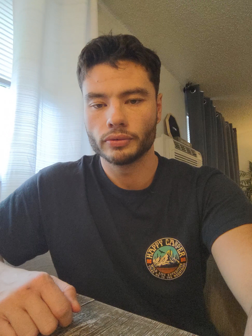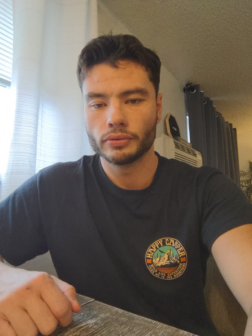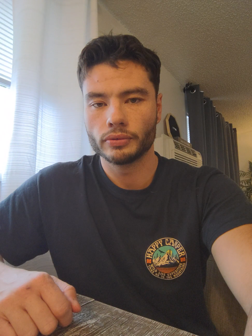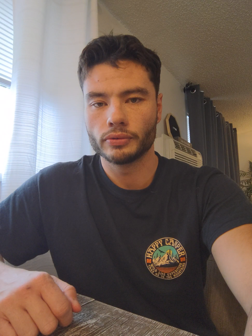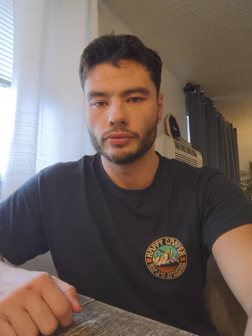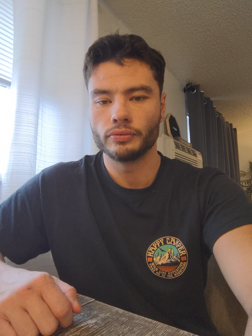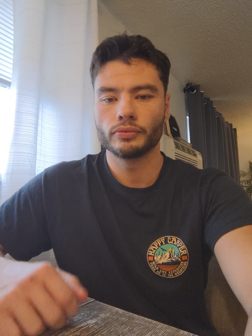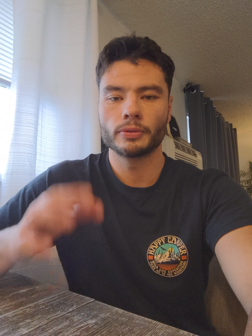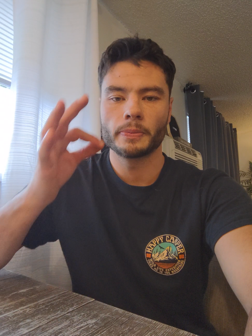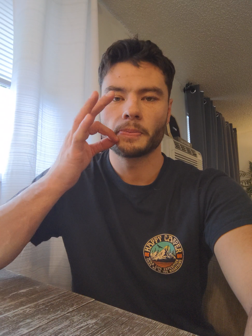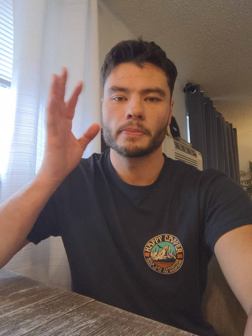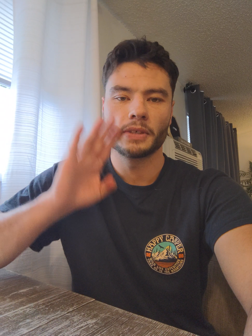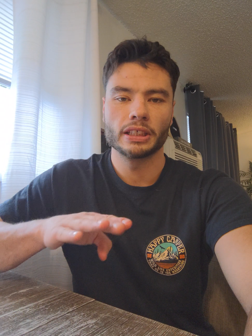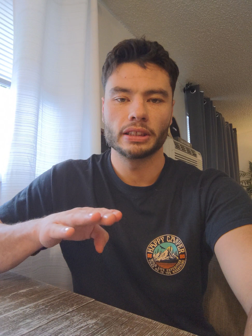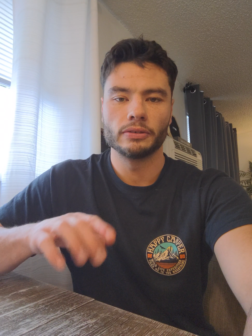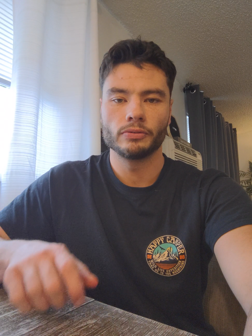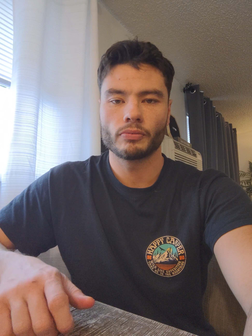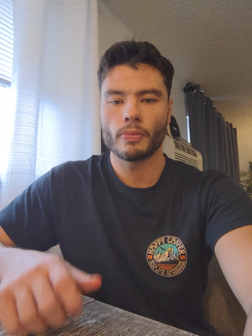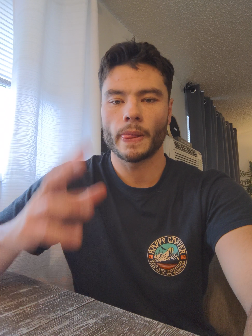bee